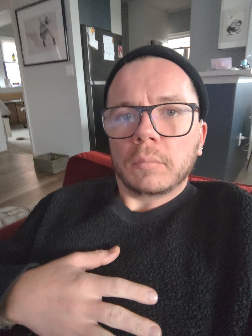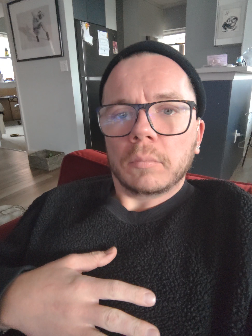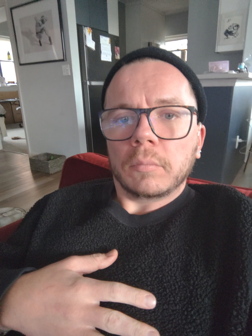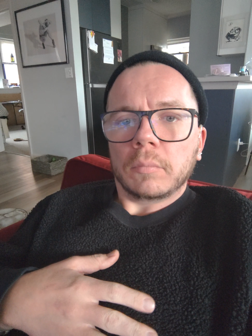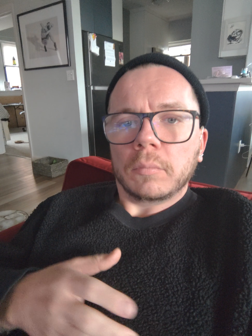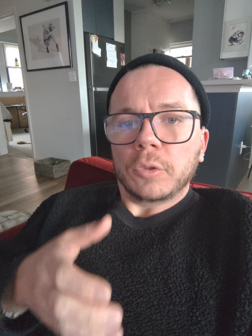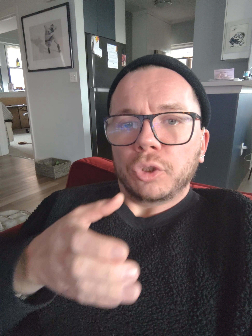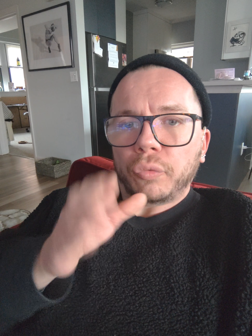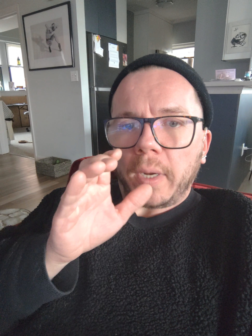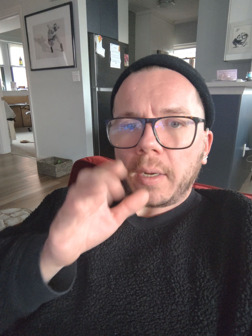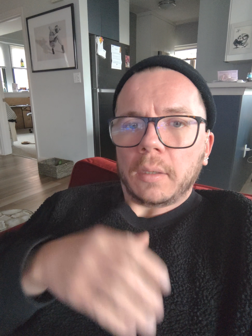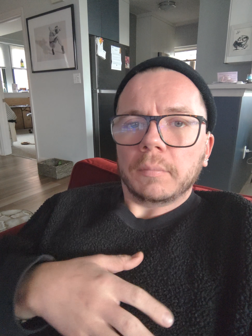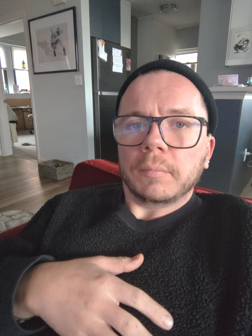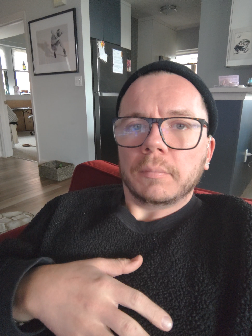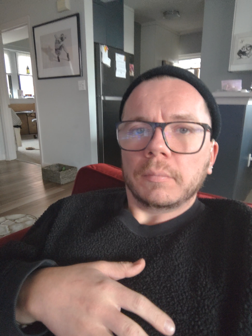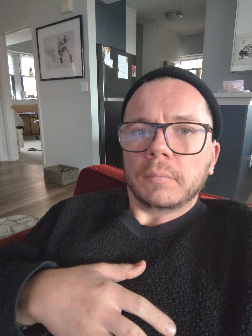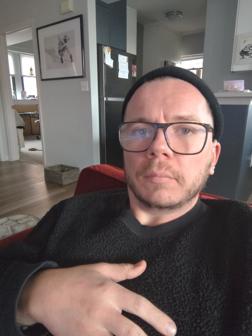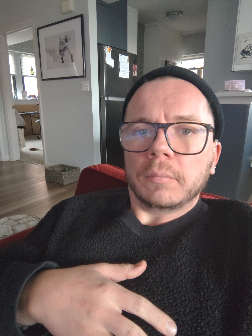drink